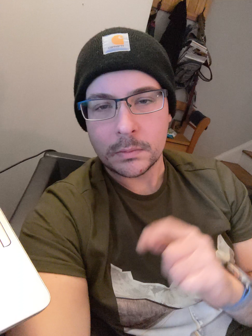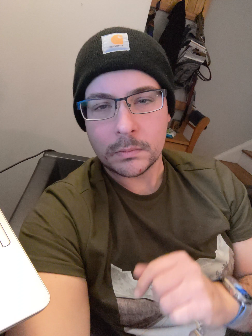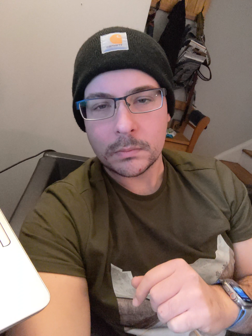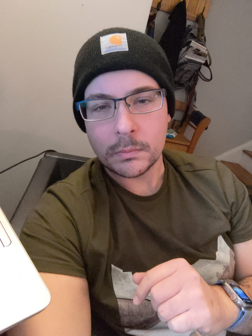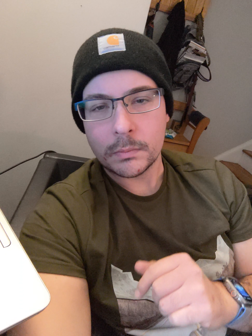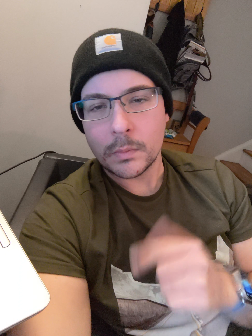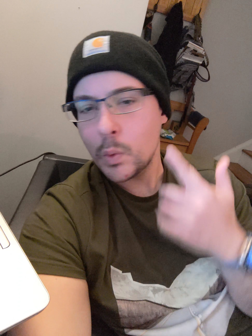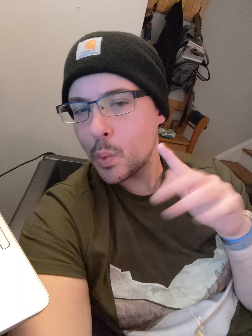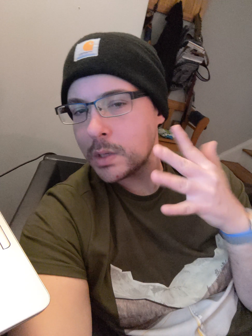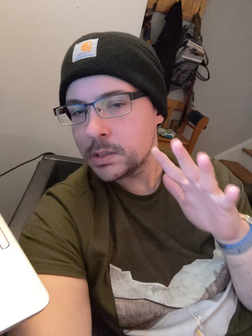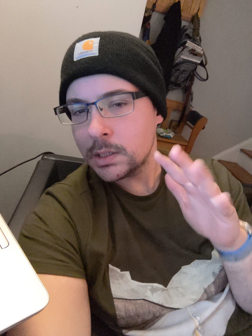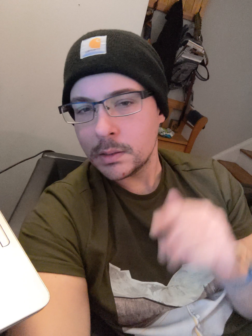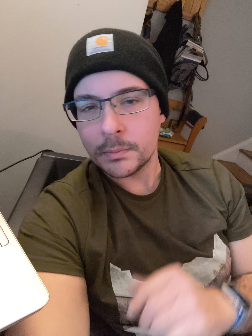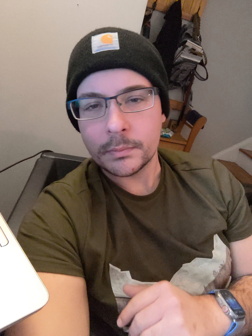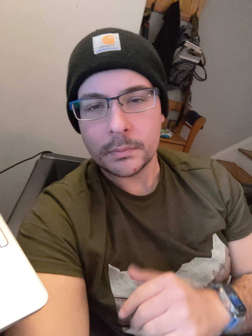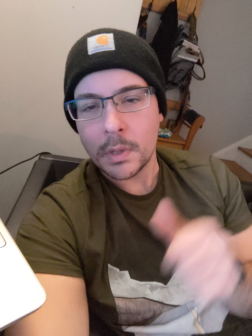noisy